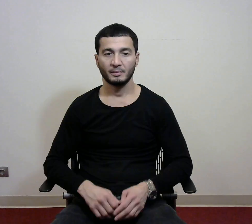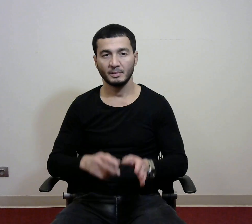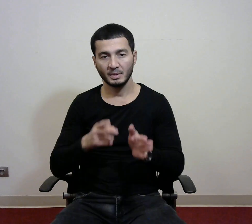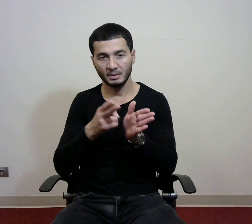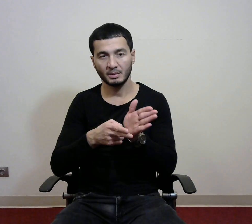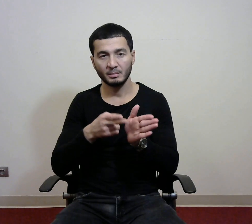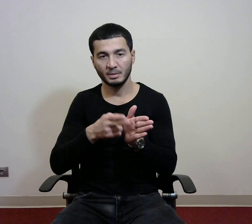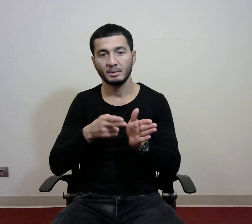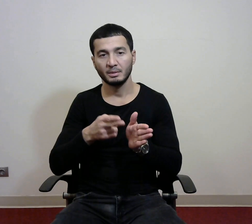qatar